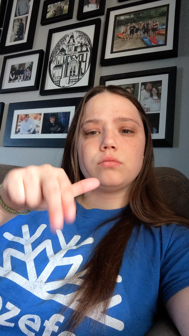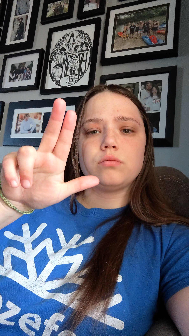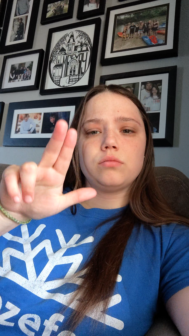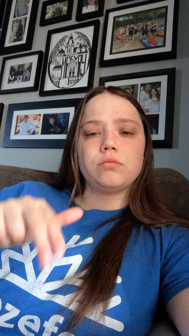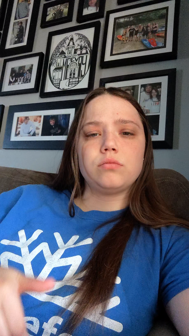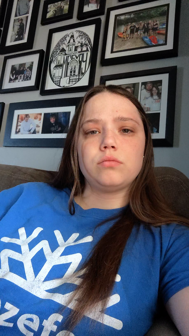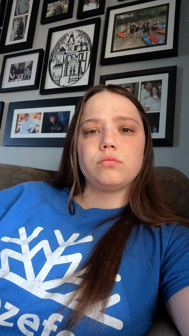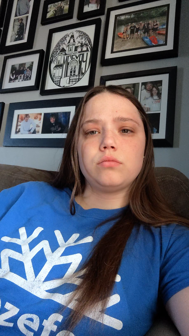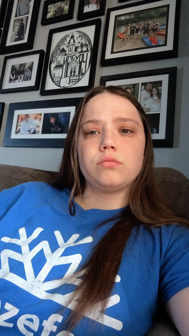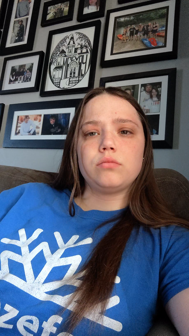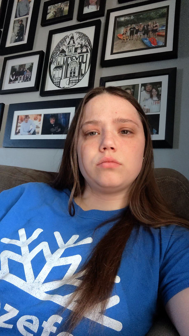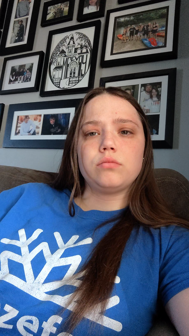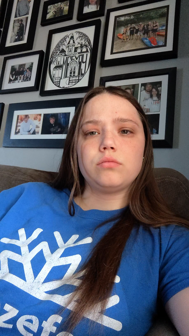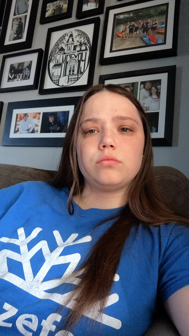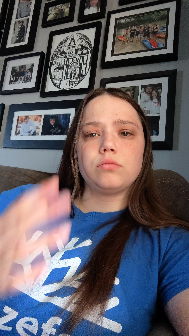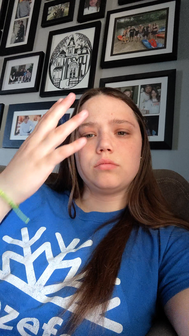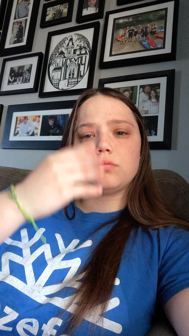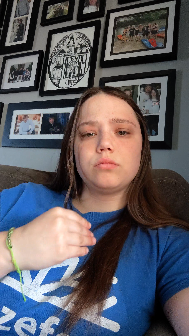asleep